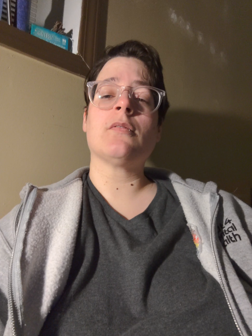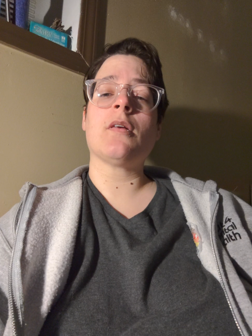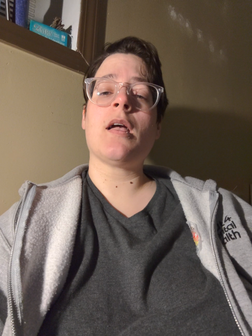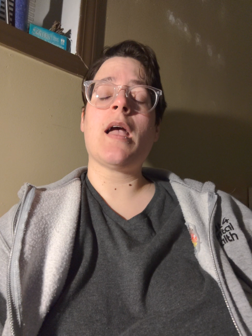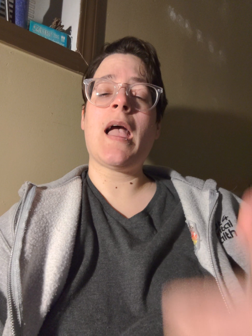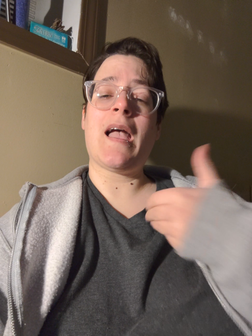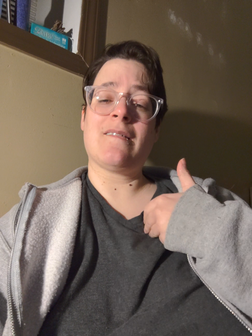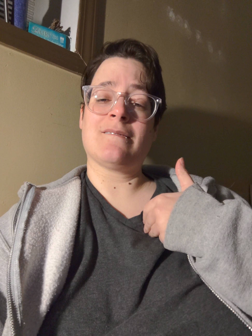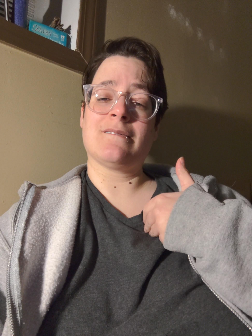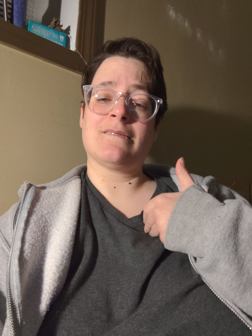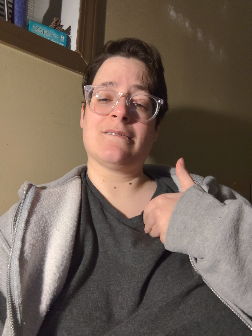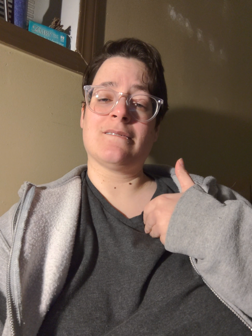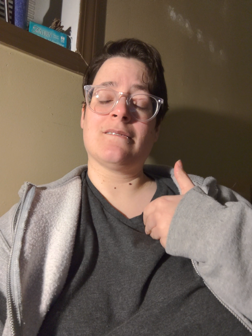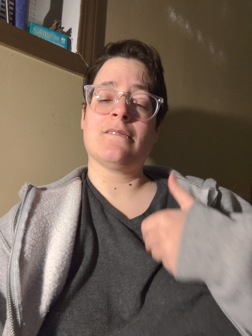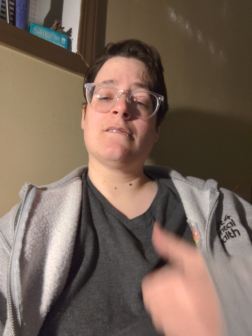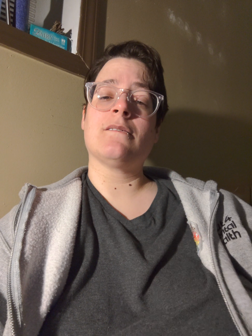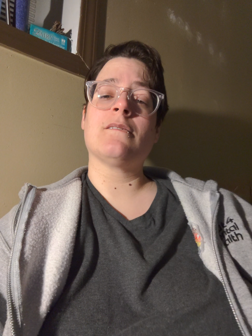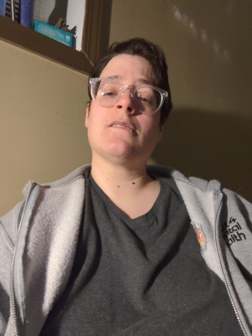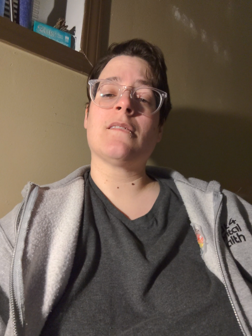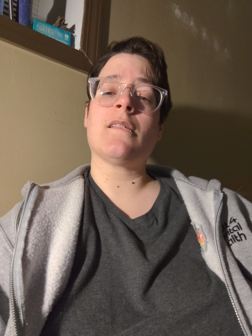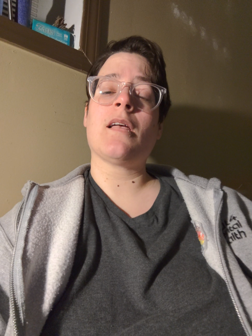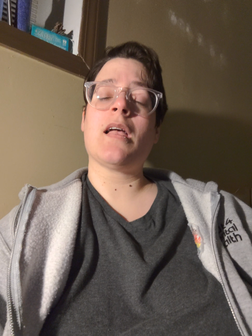have